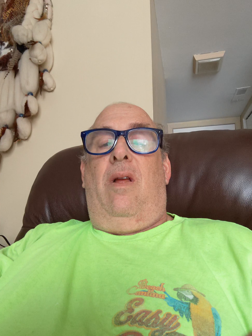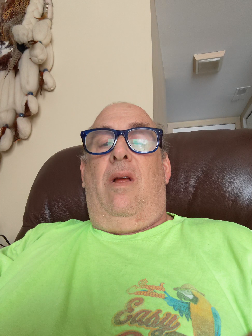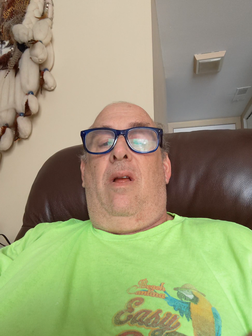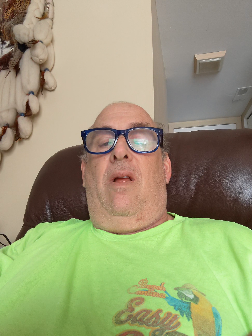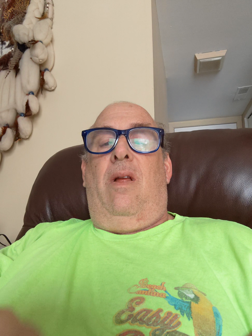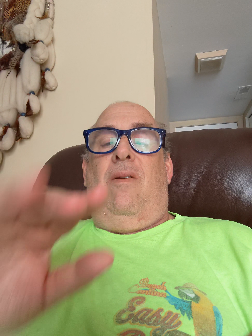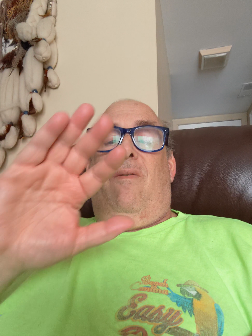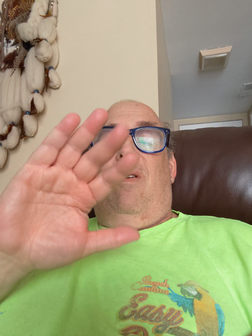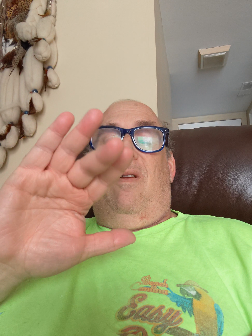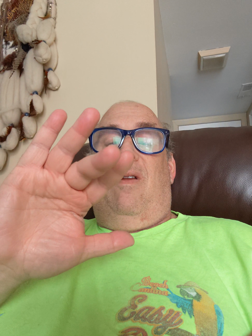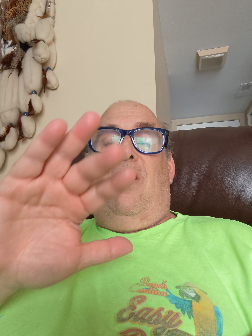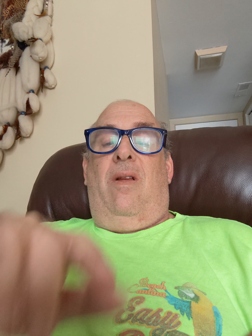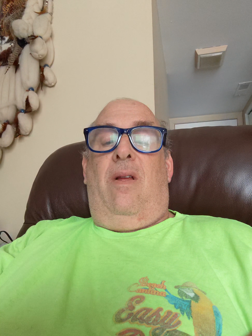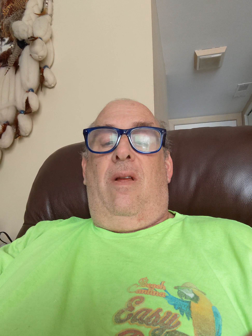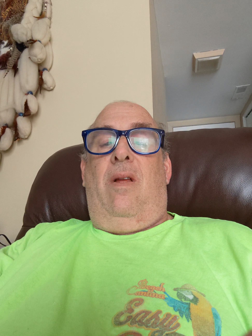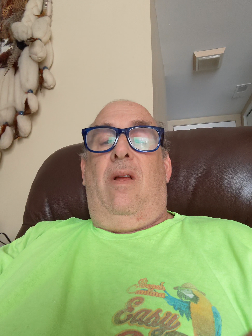finger